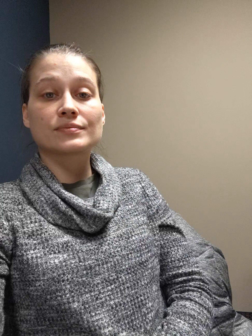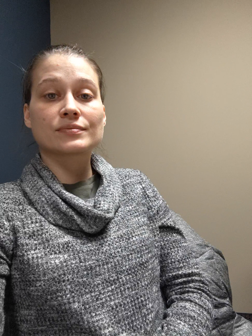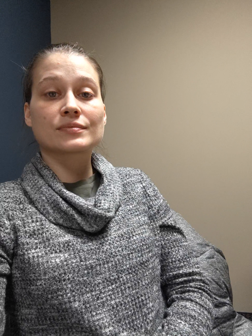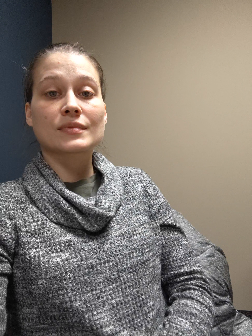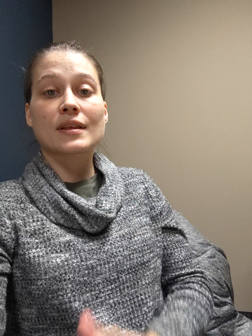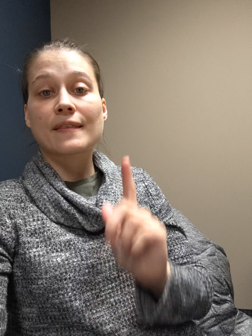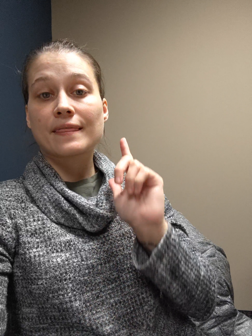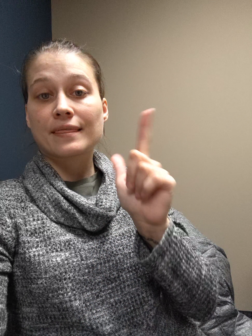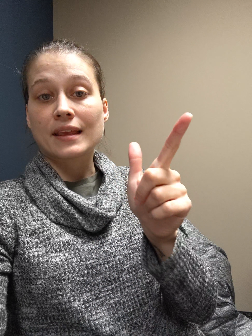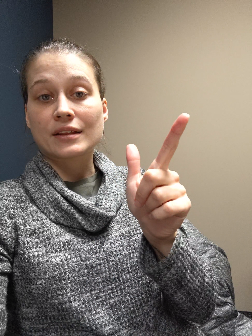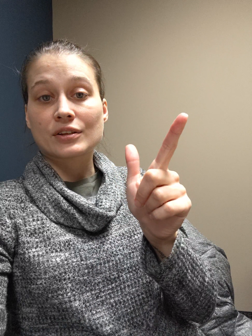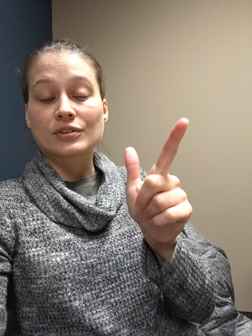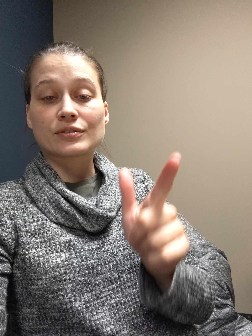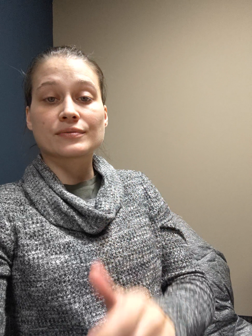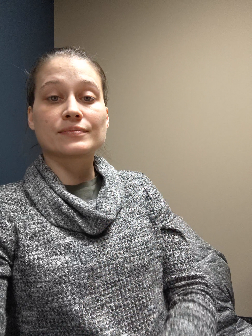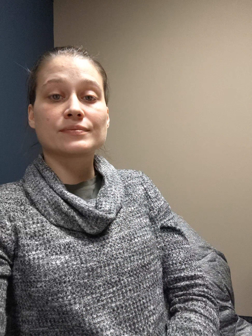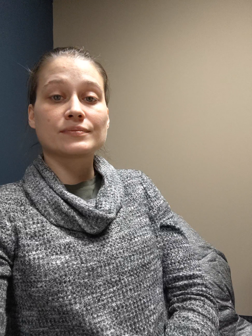later